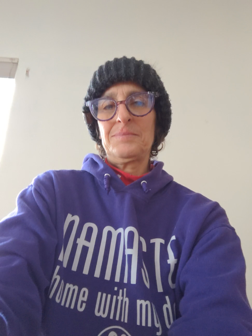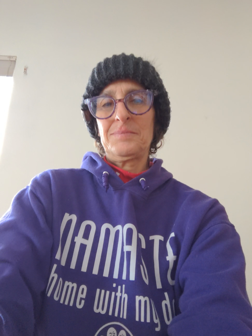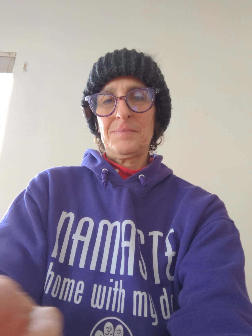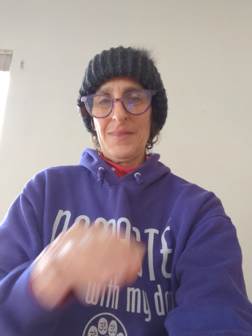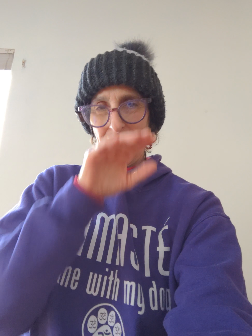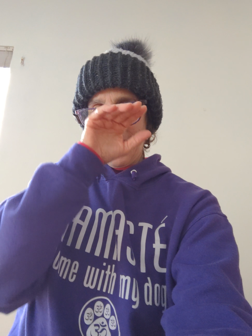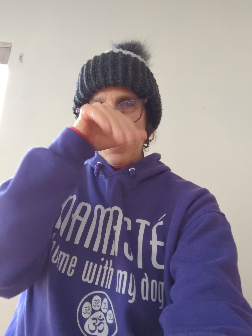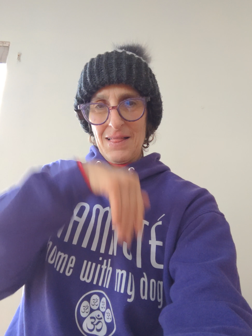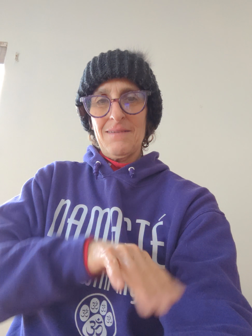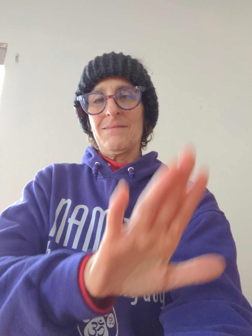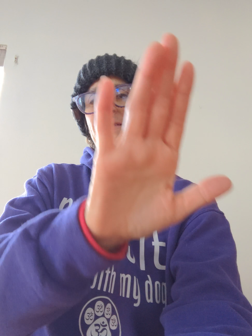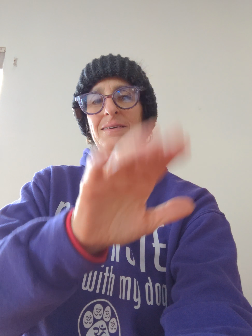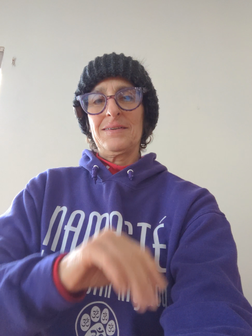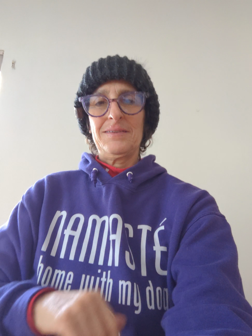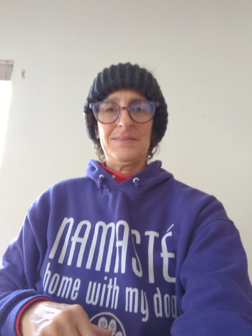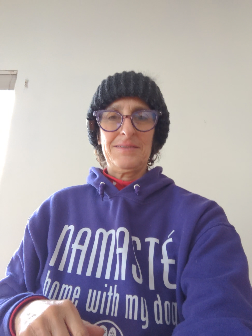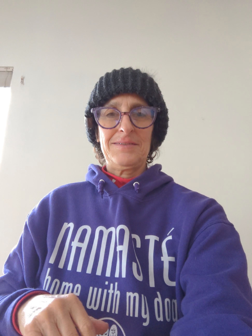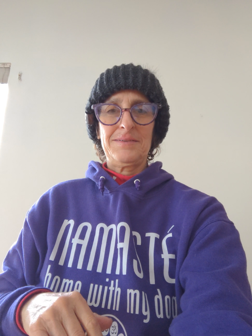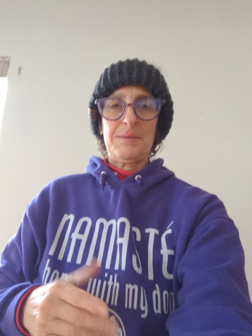elephant